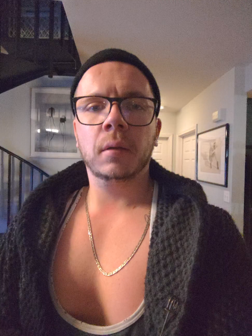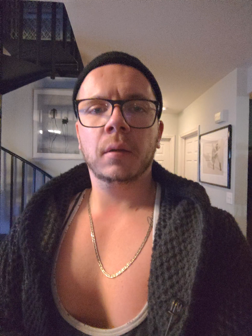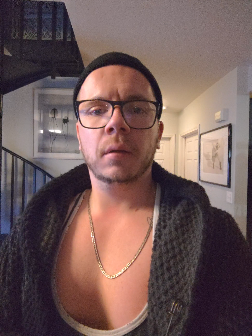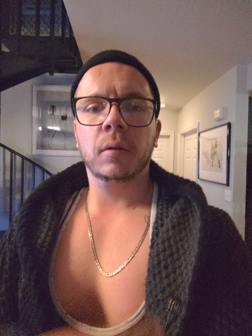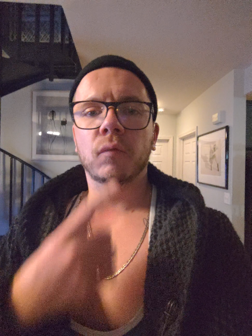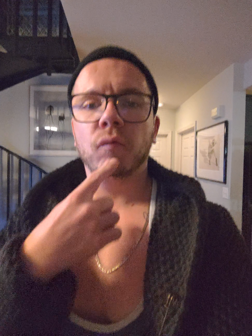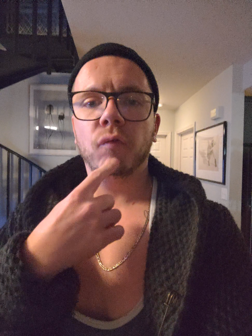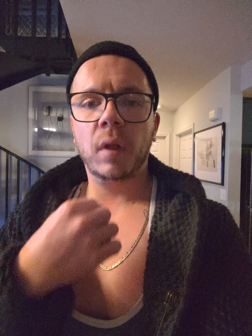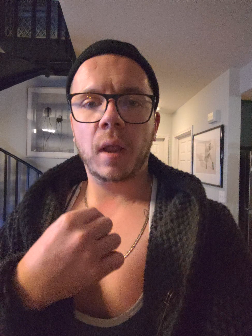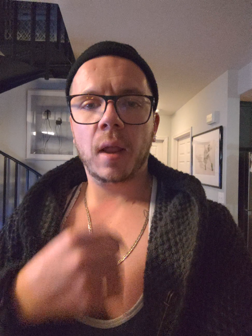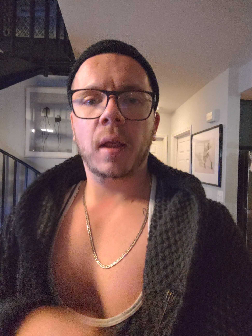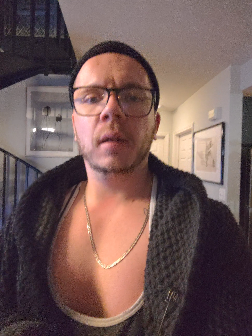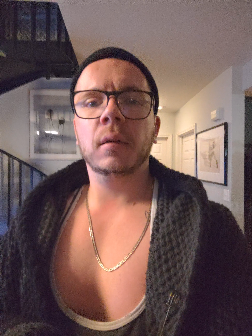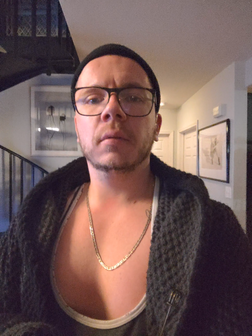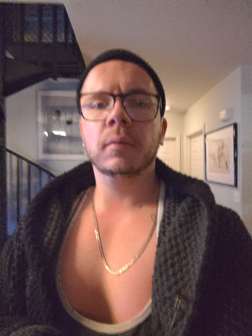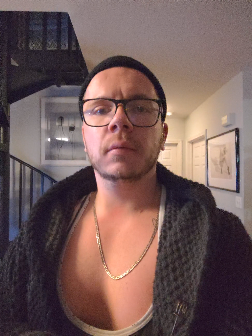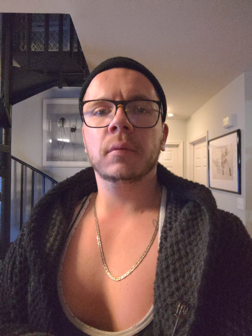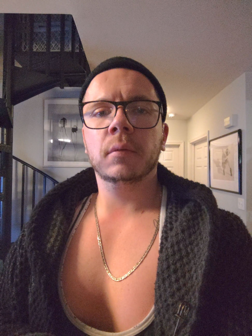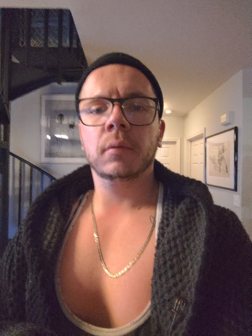red